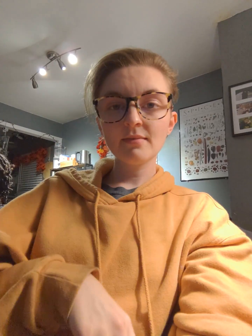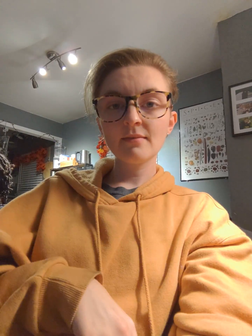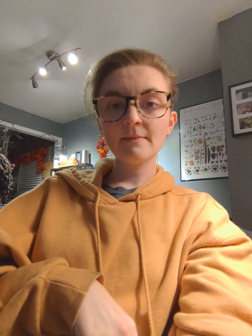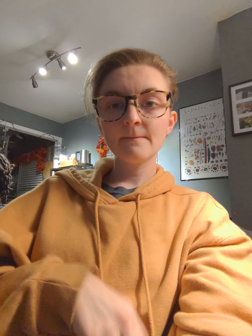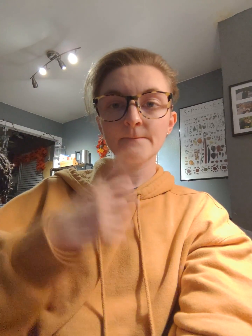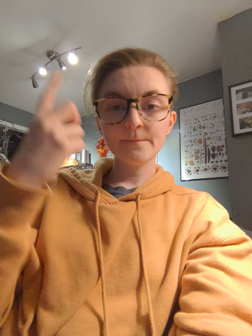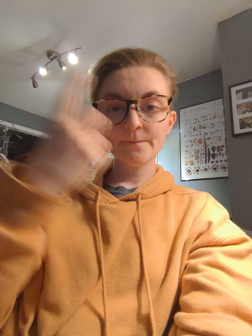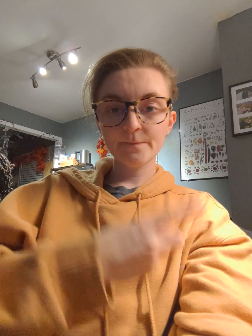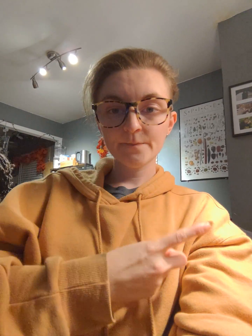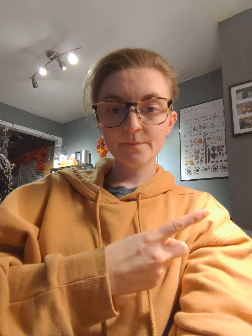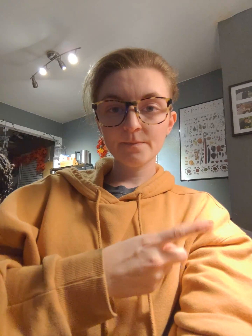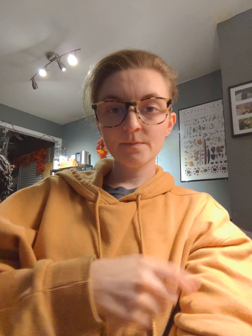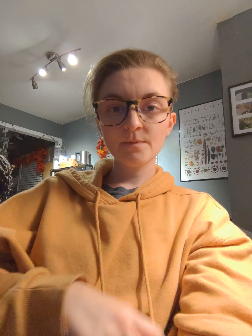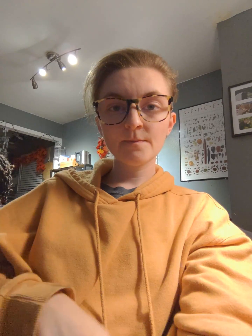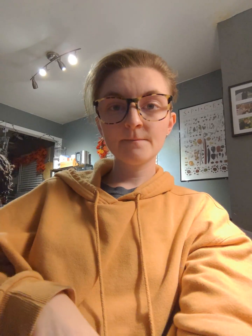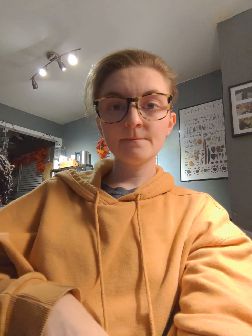day